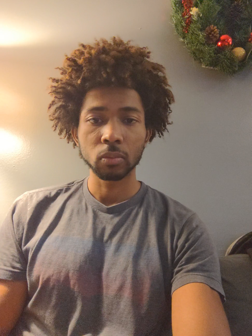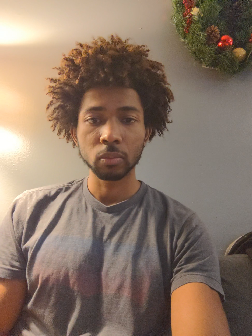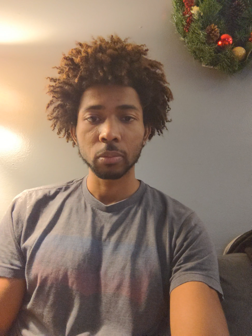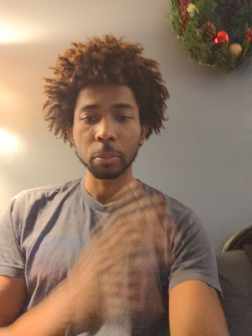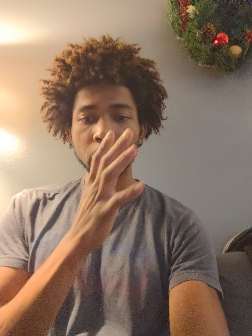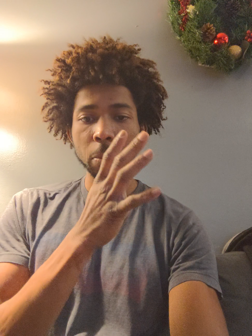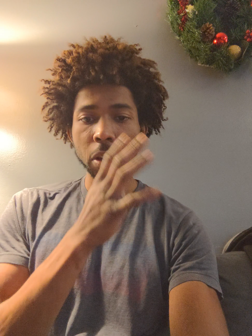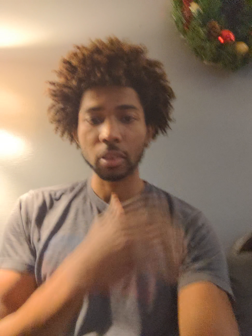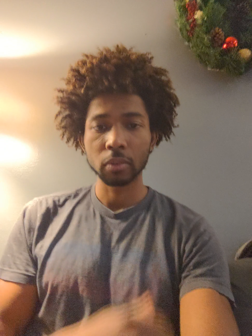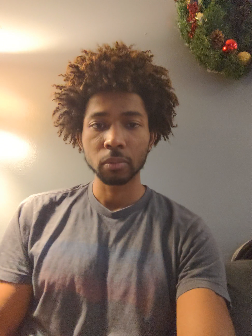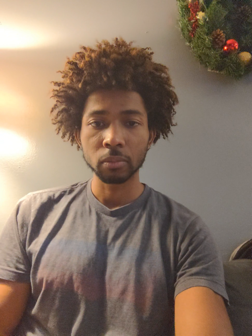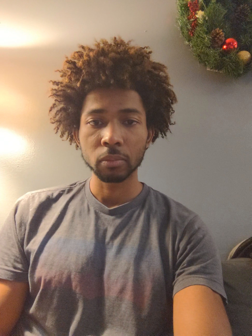mom